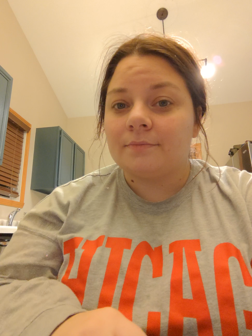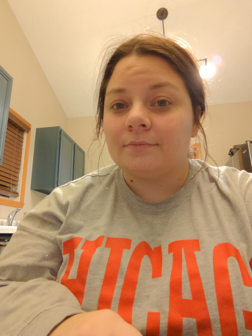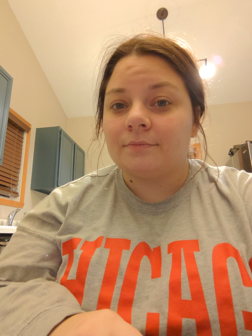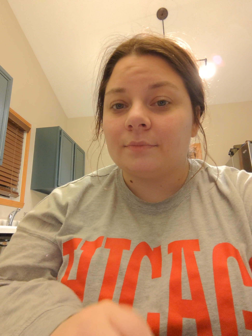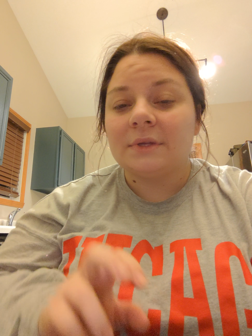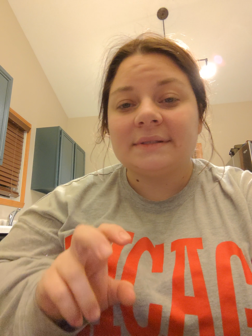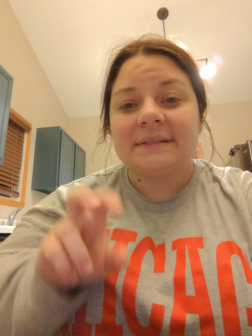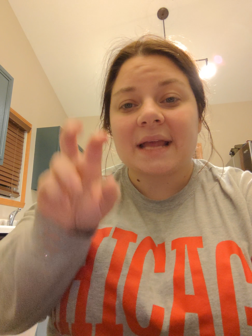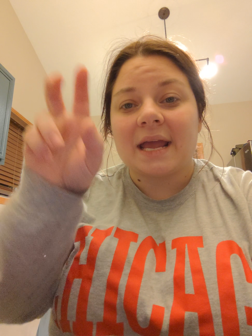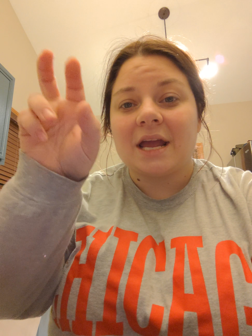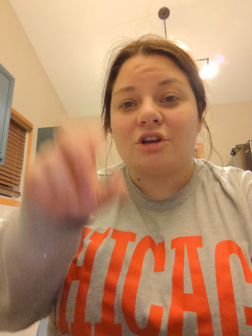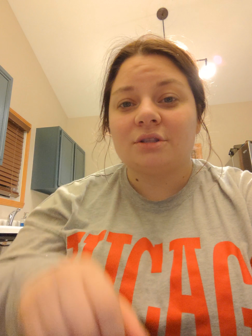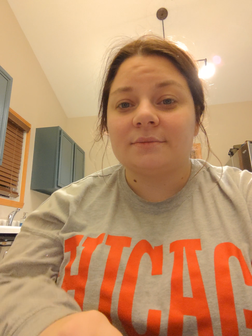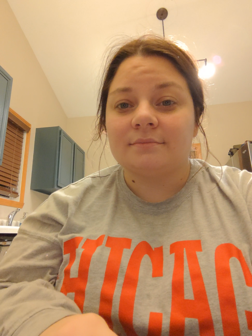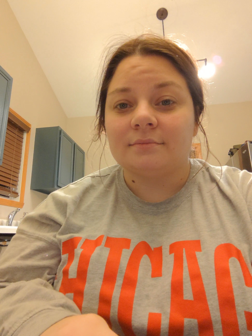stairs